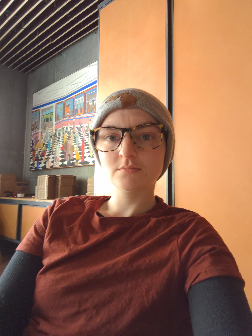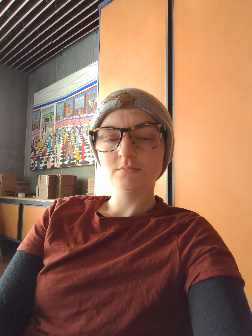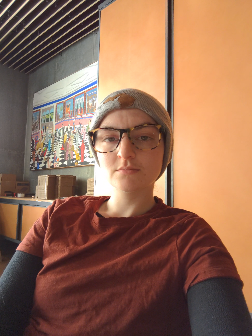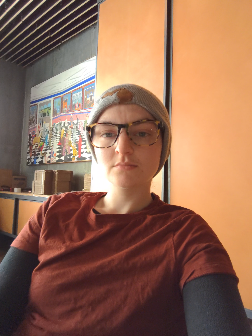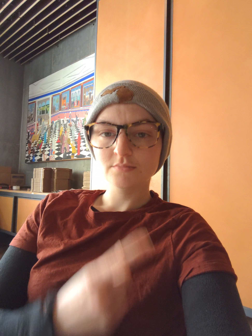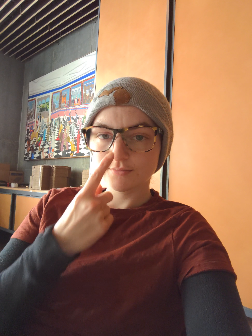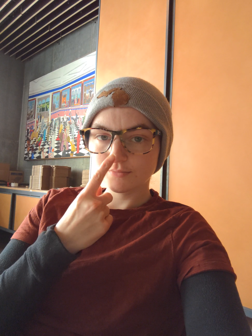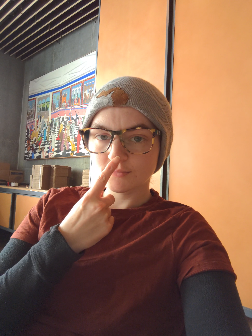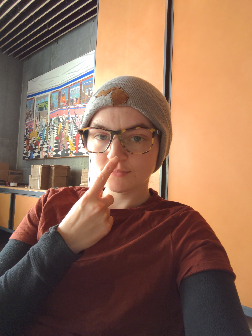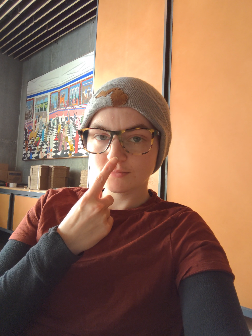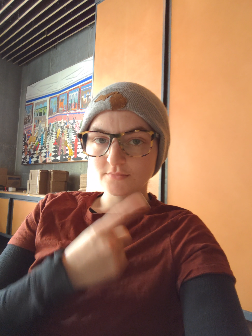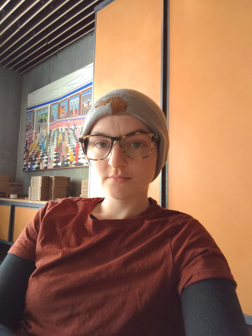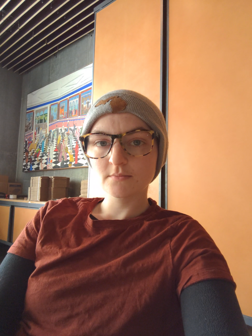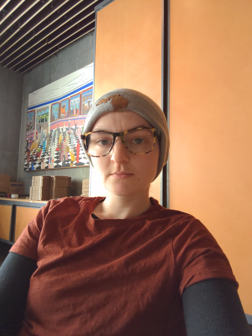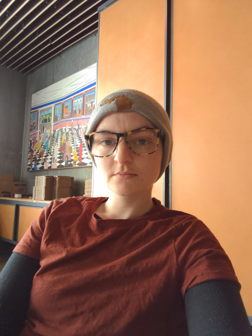nose